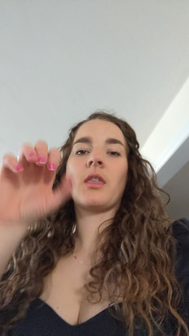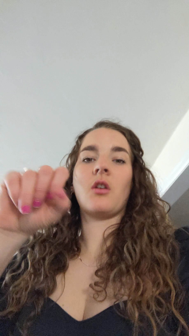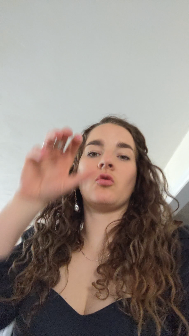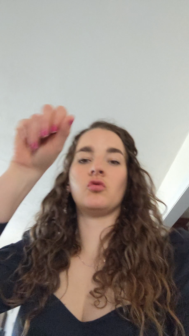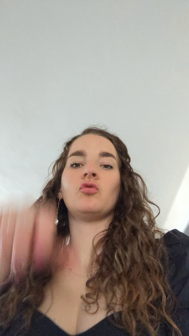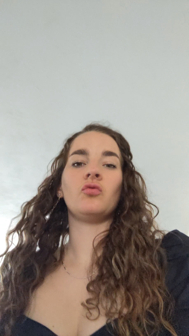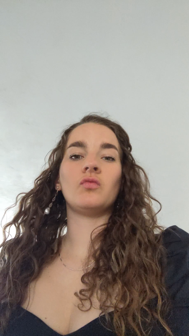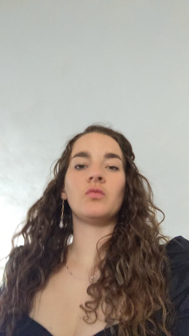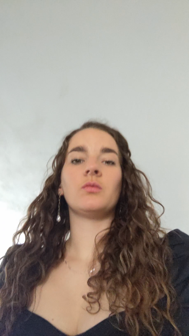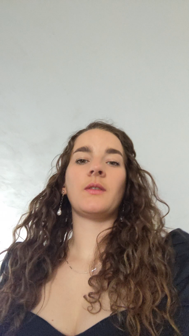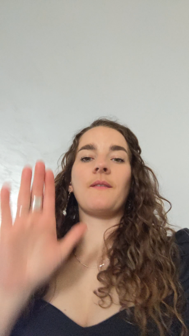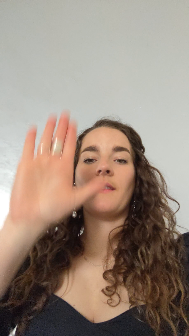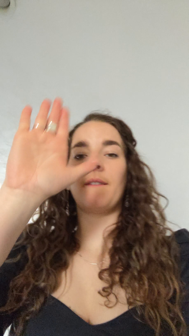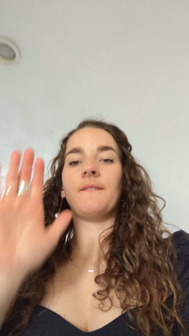give me five